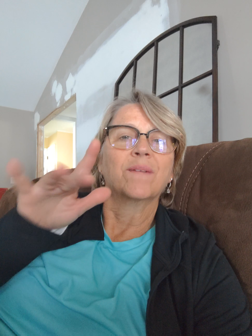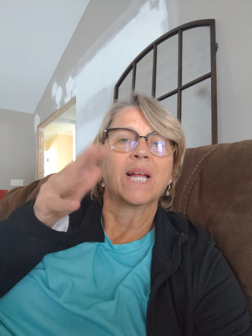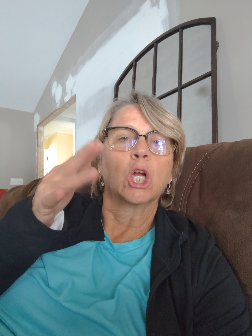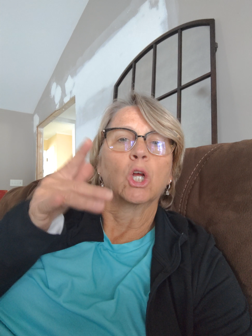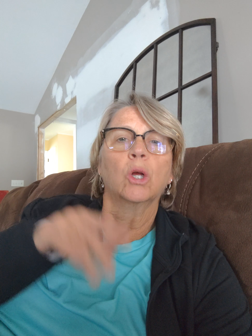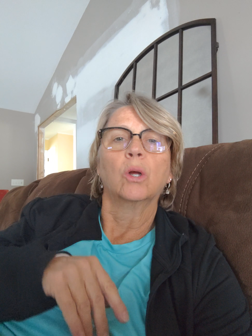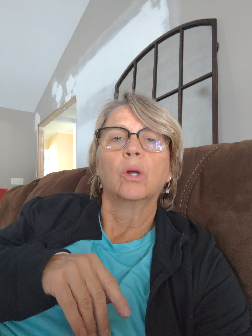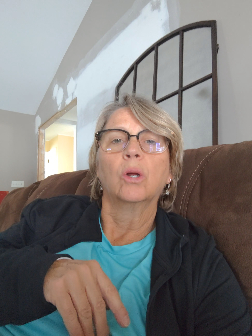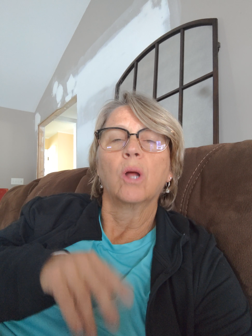finger